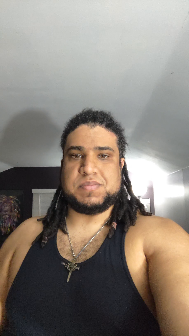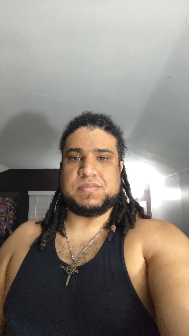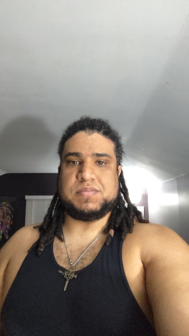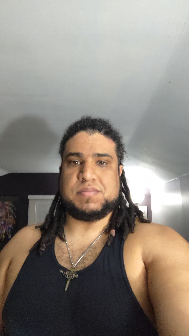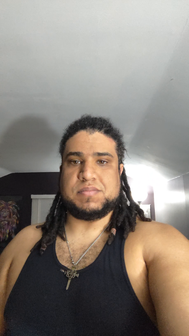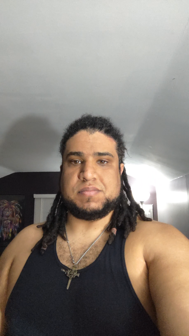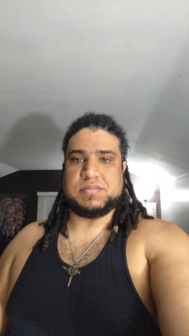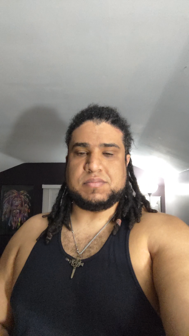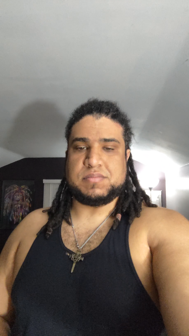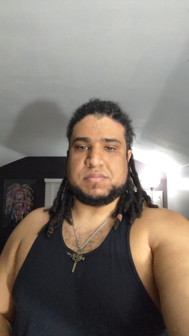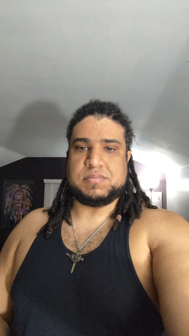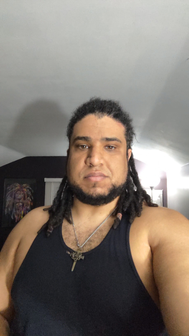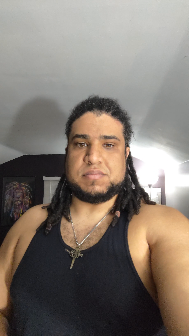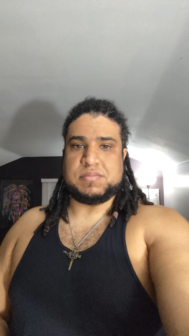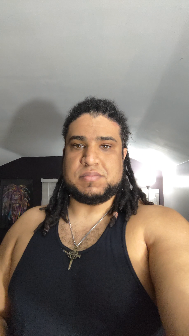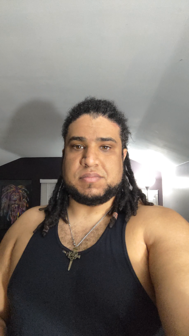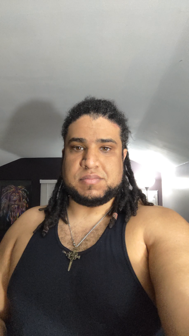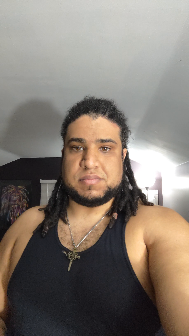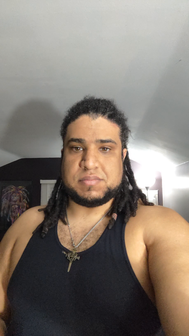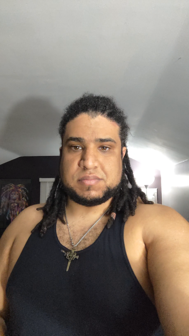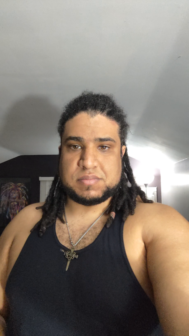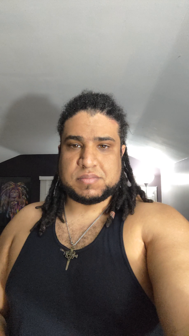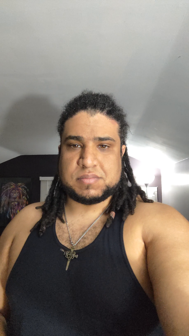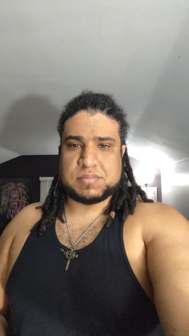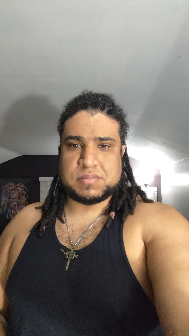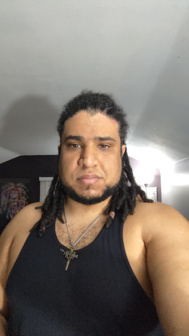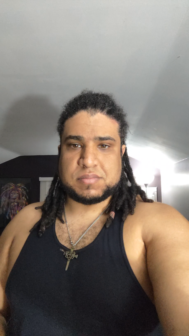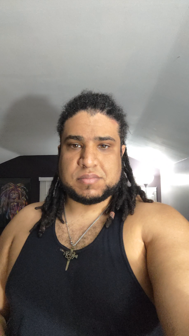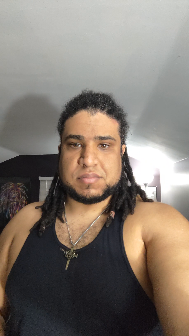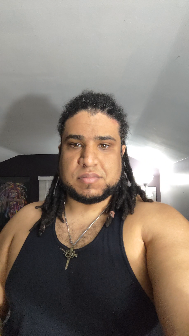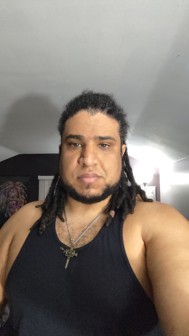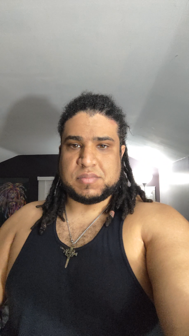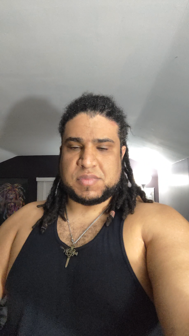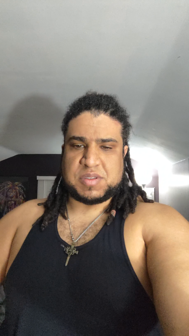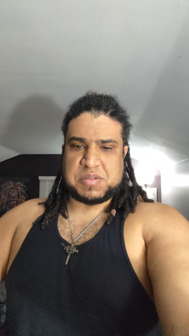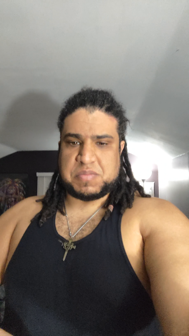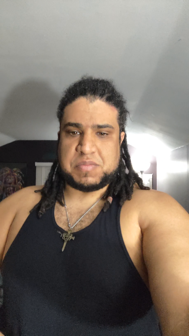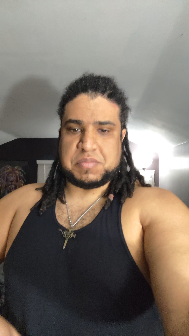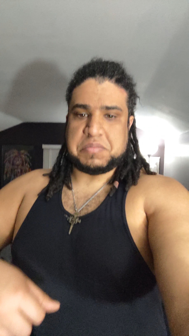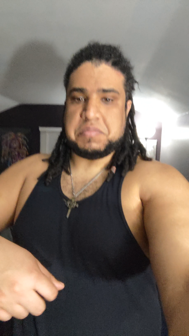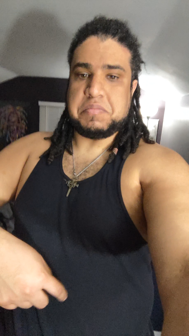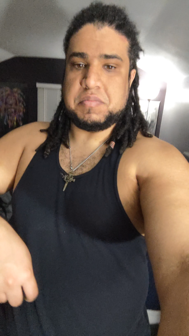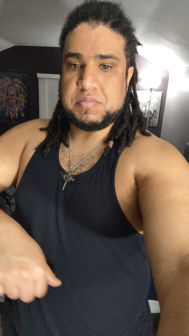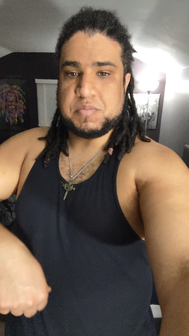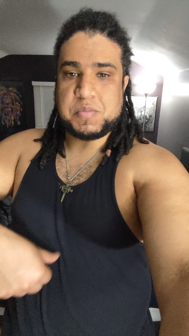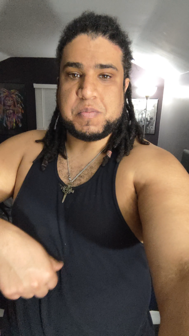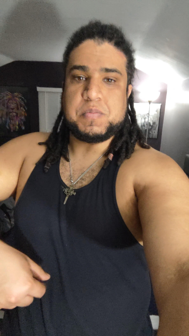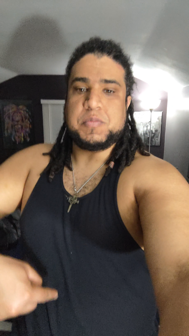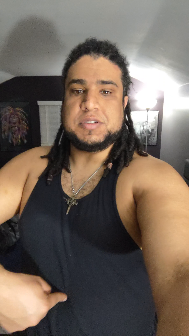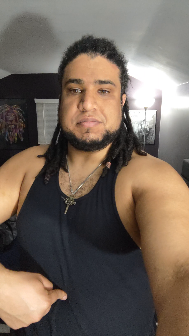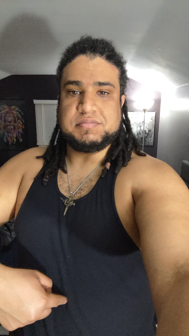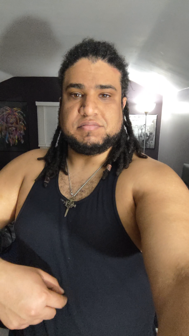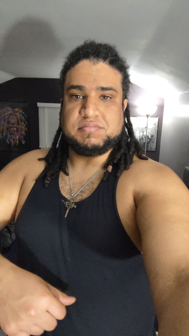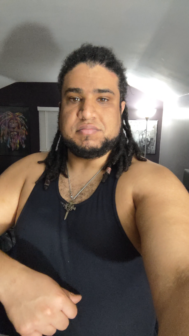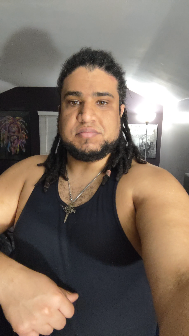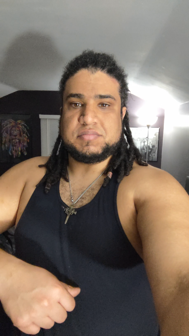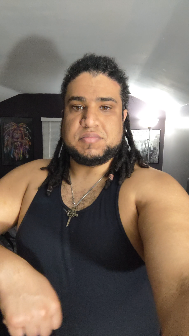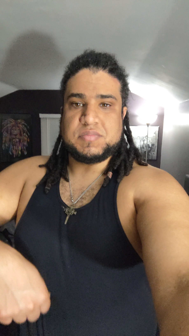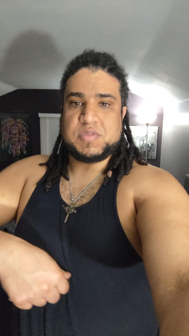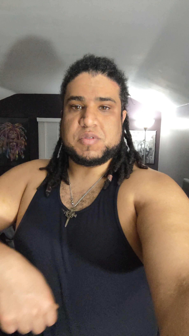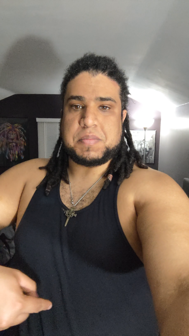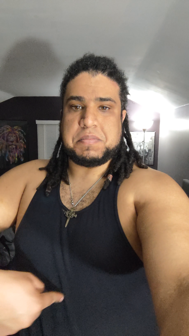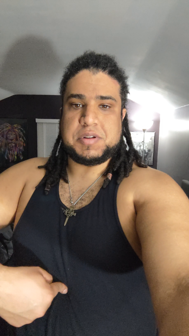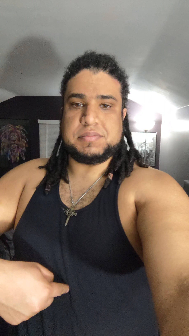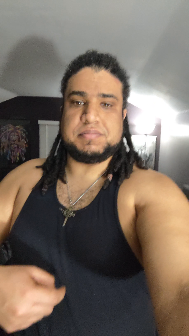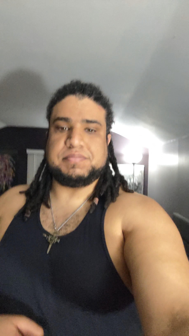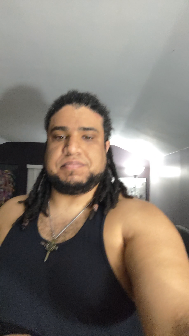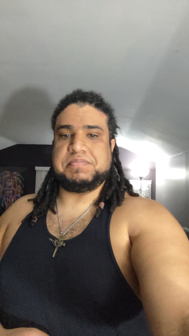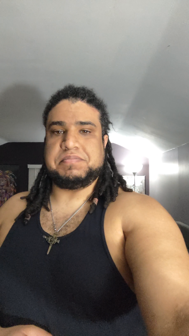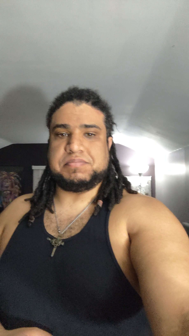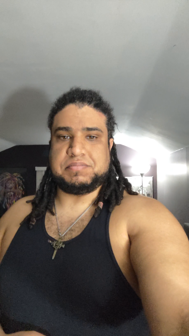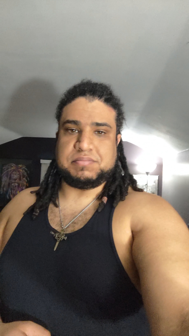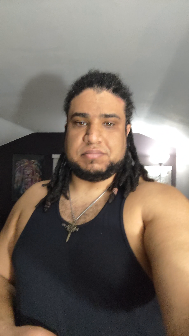belly button